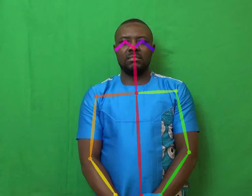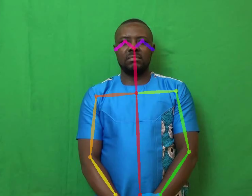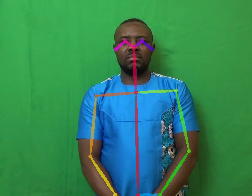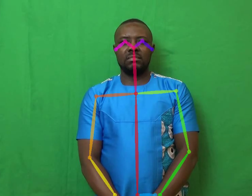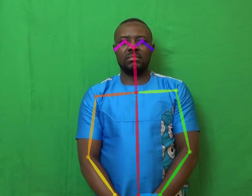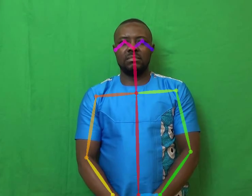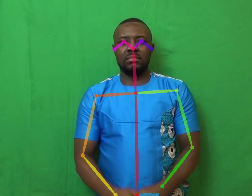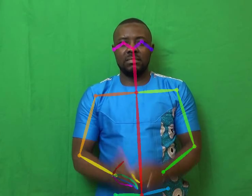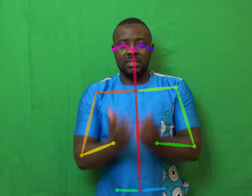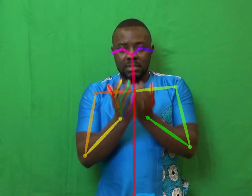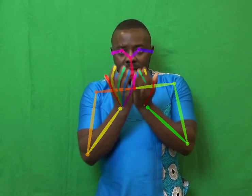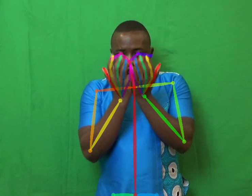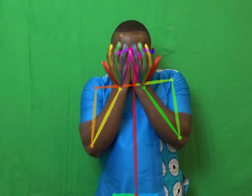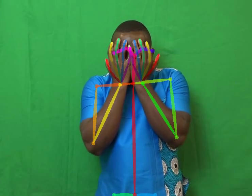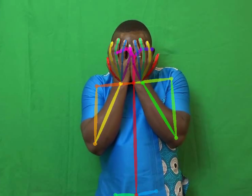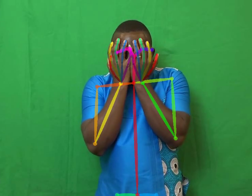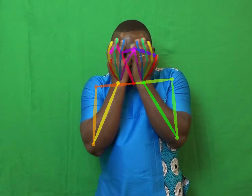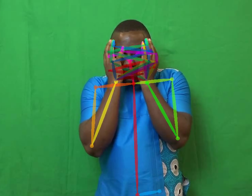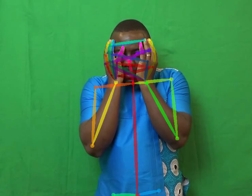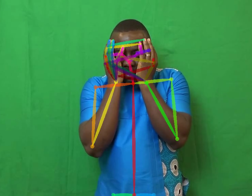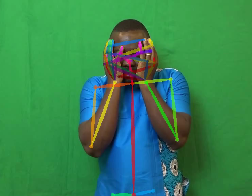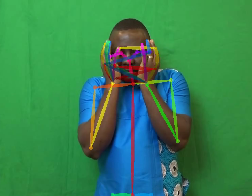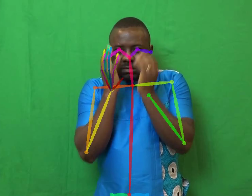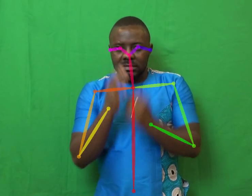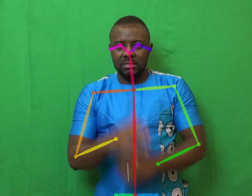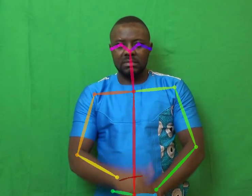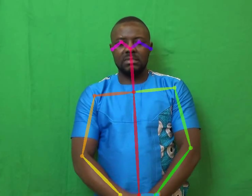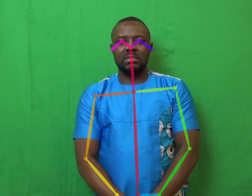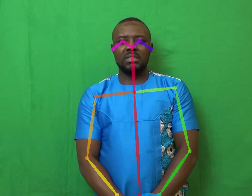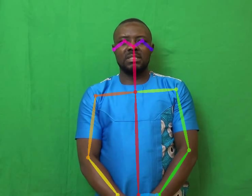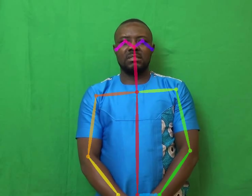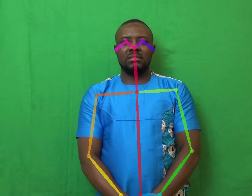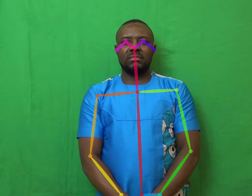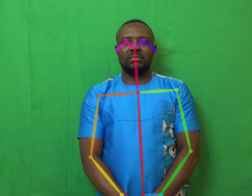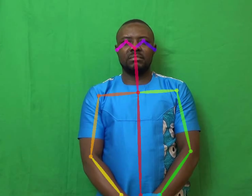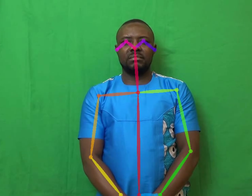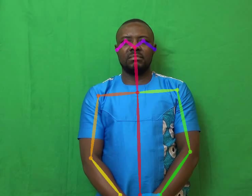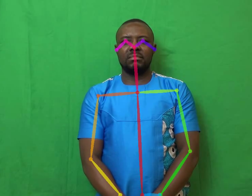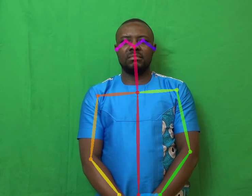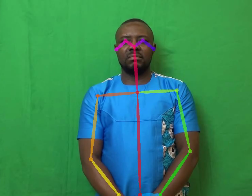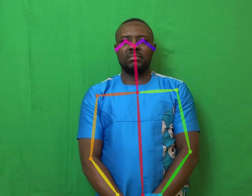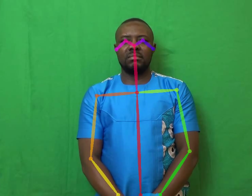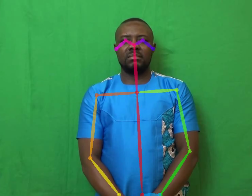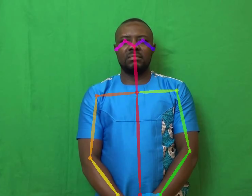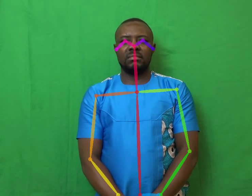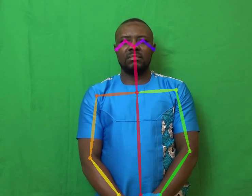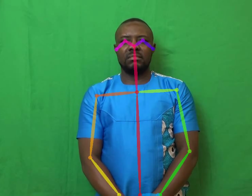mask